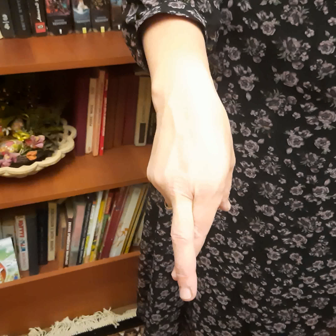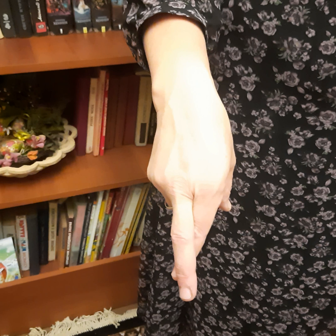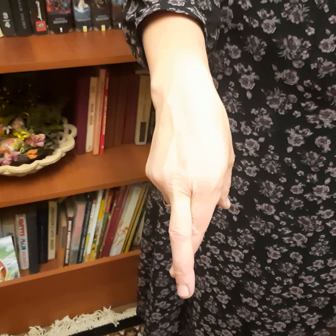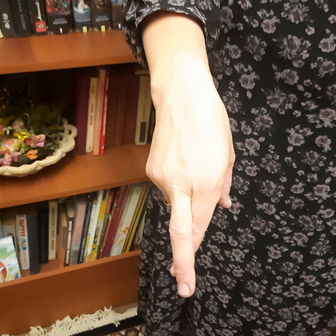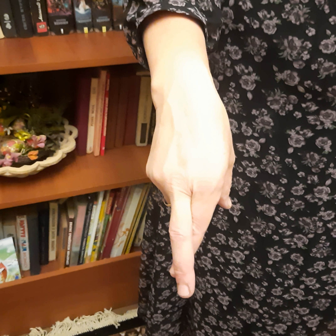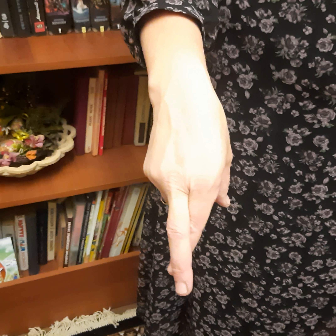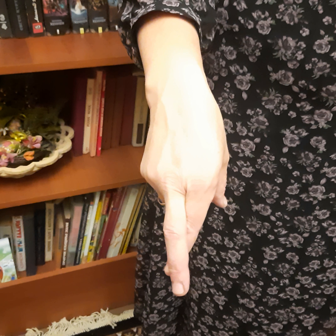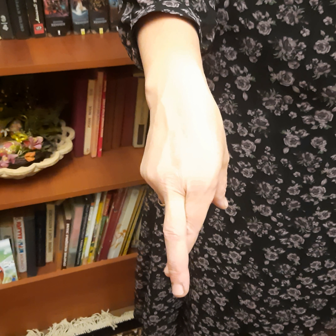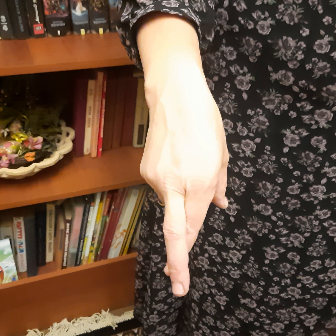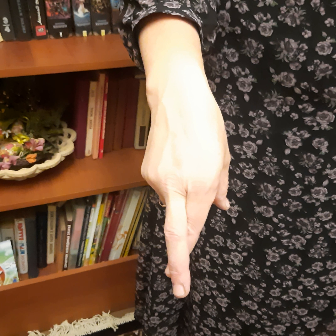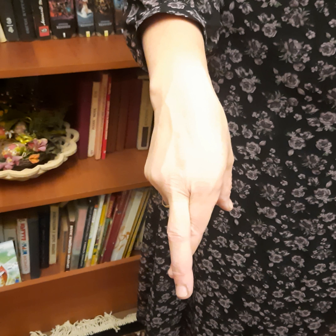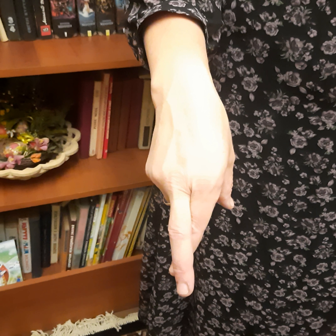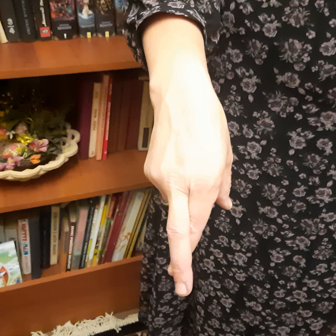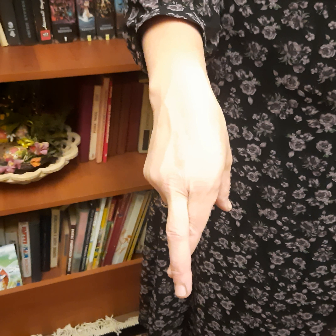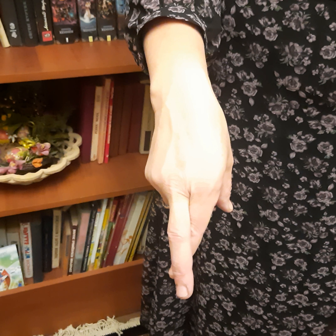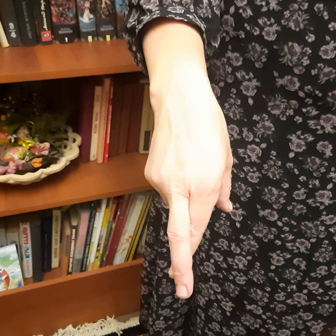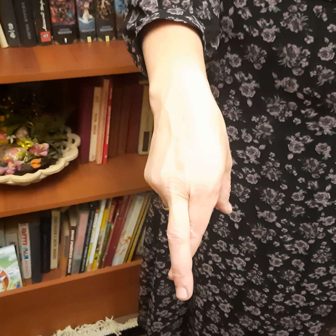Я